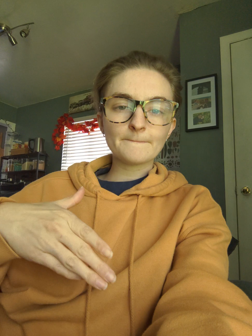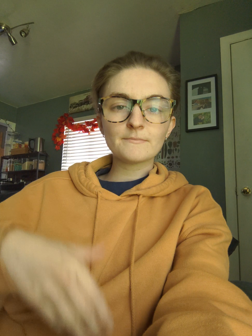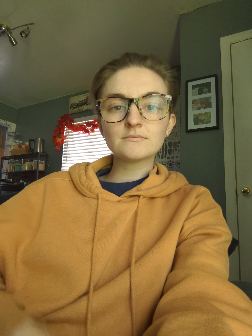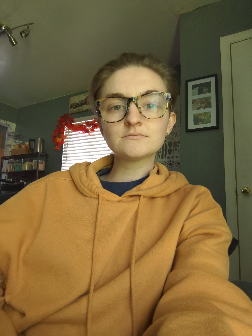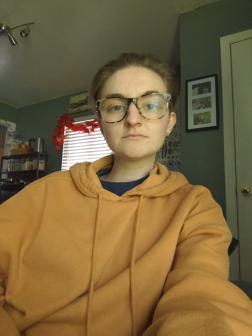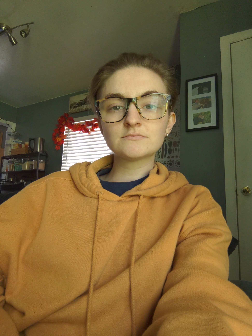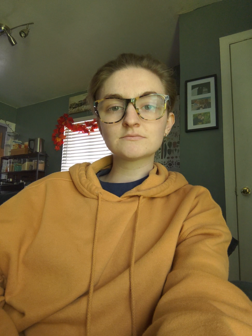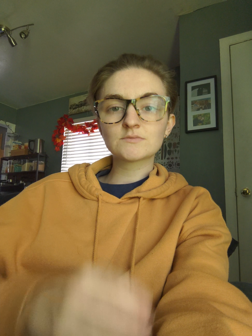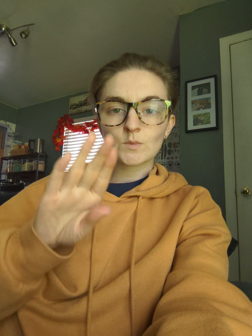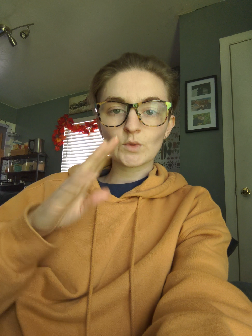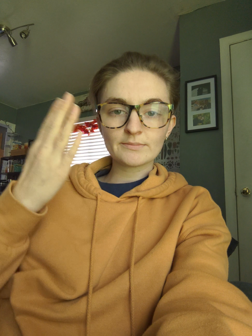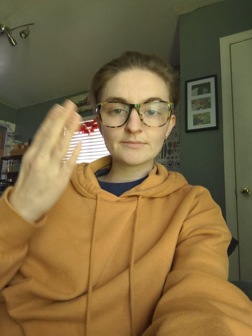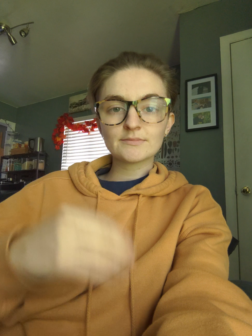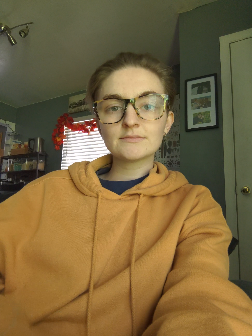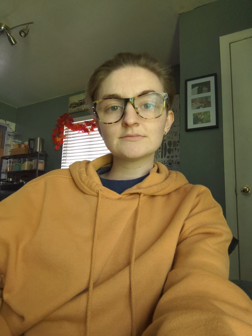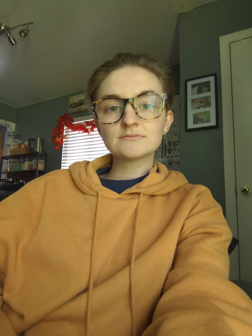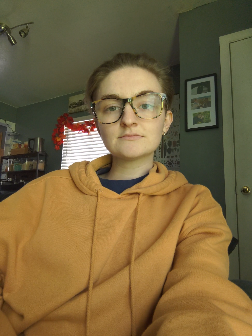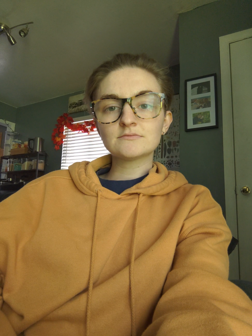door